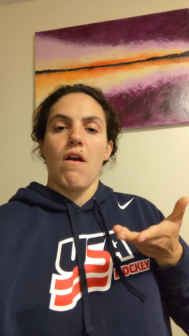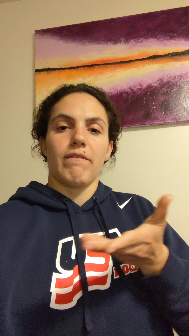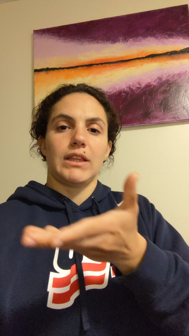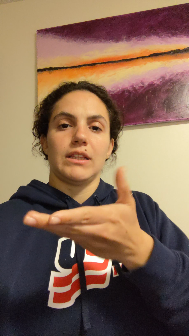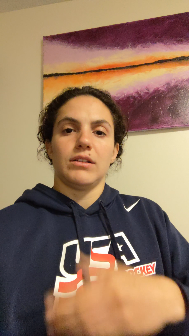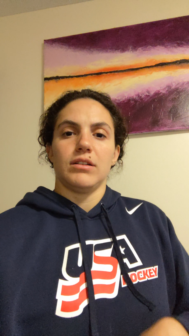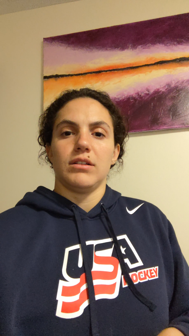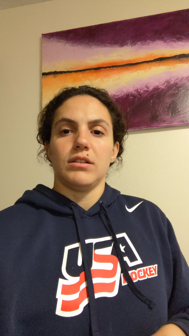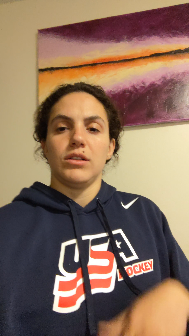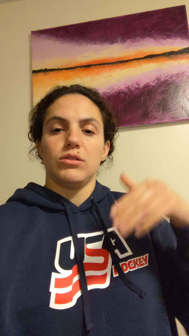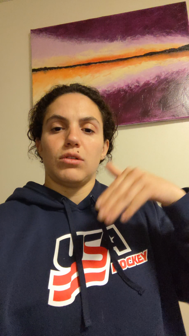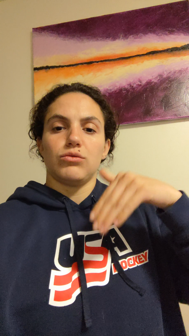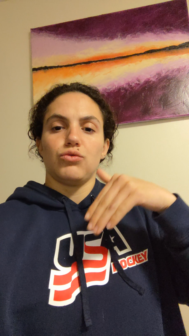doctor